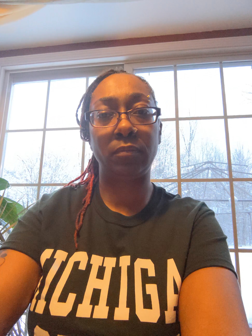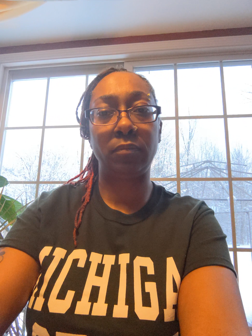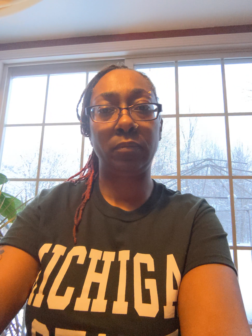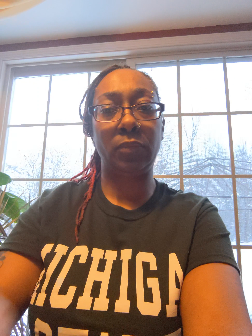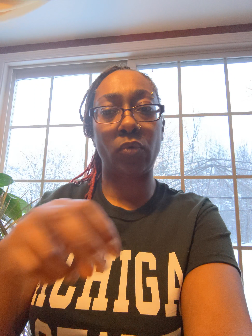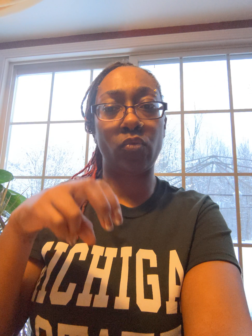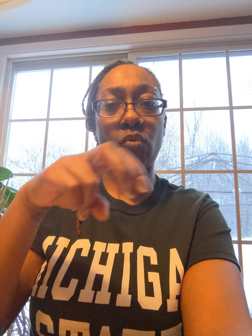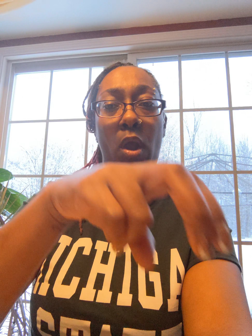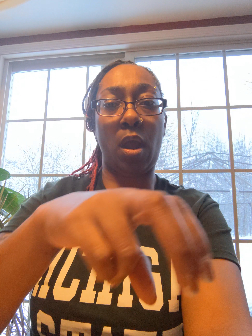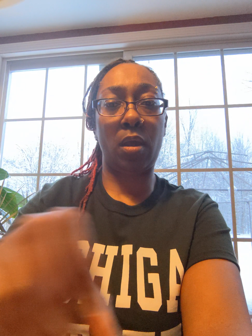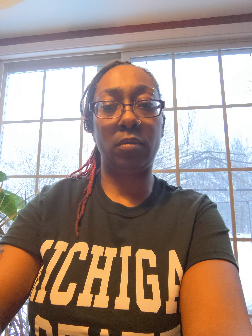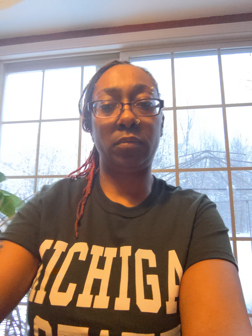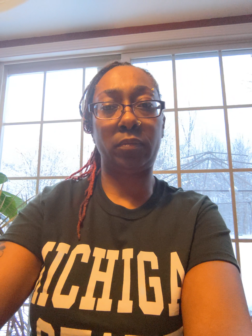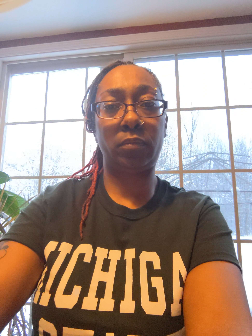ride